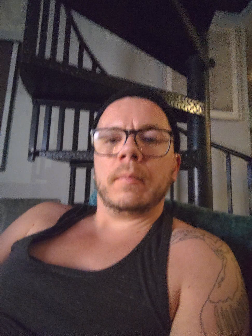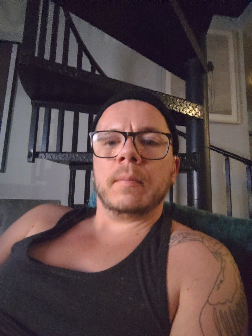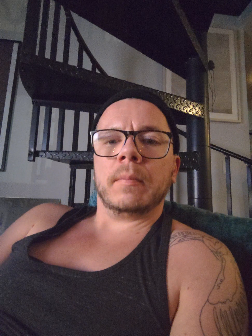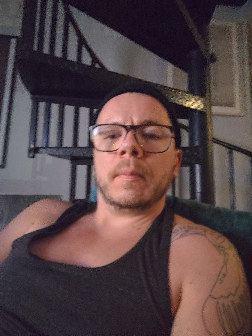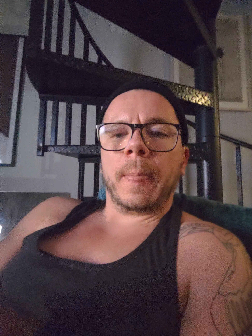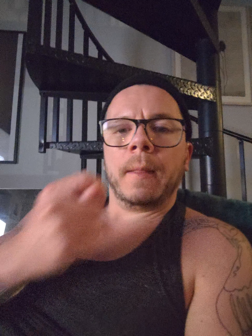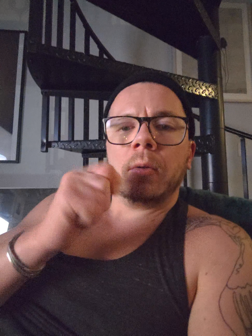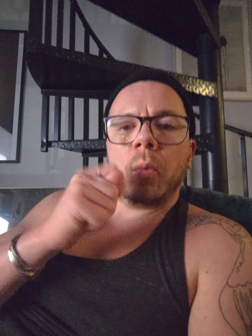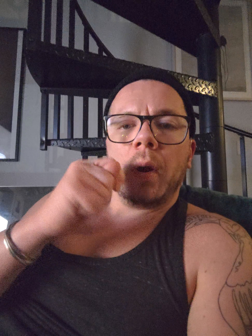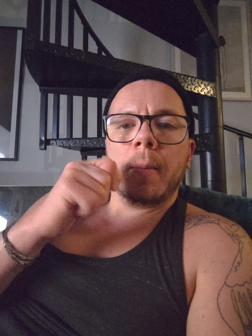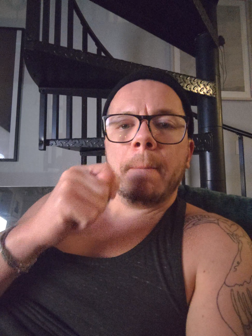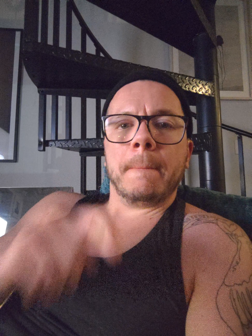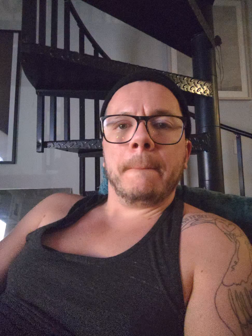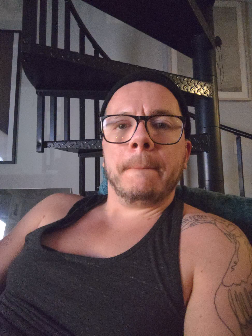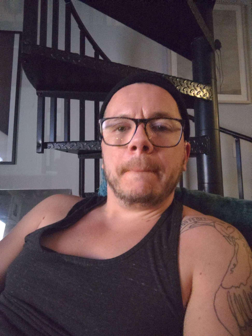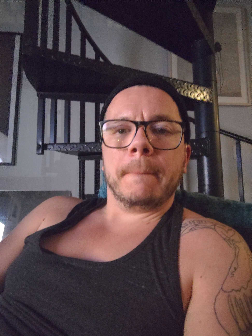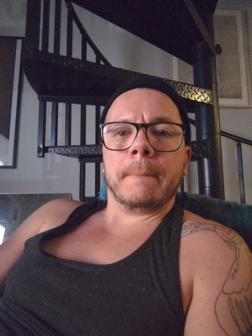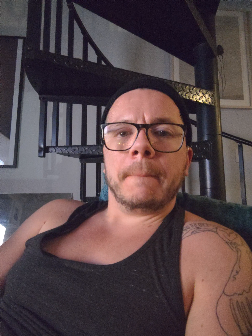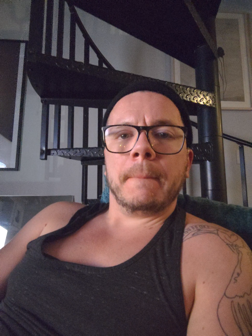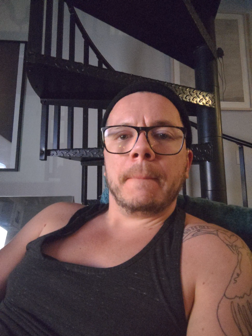toy